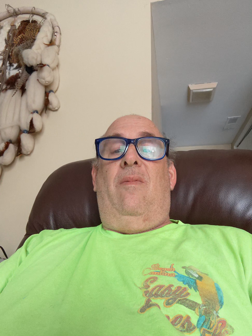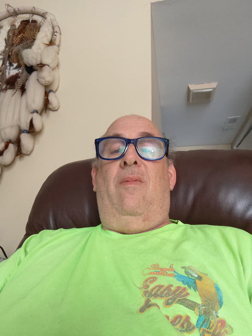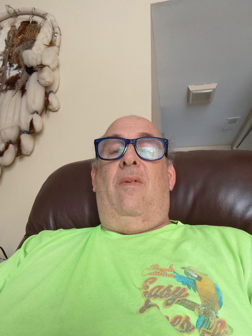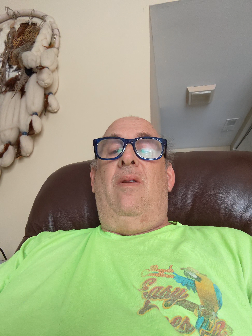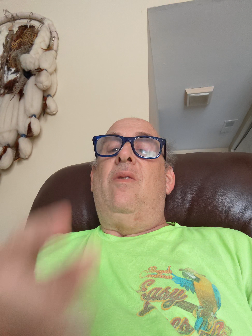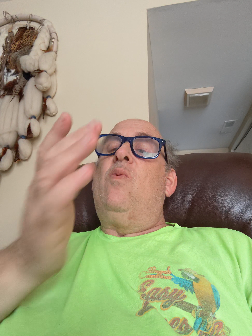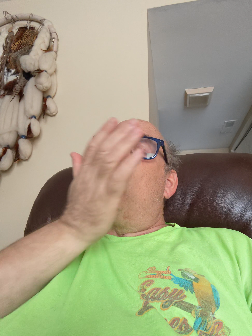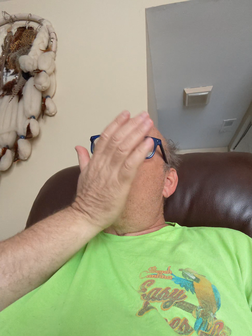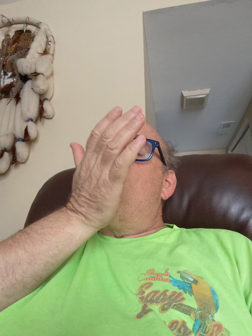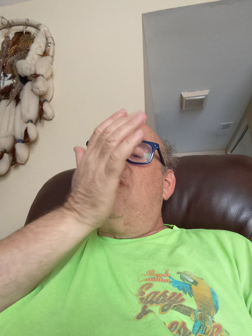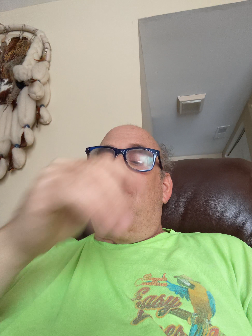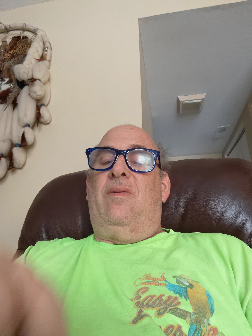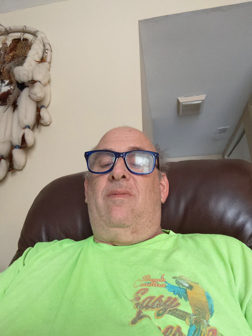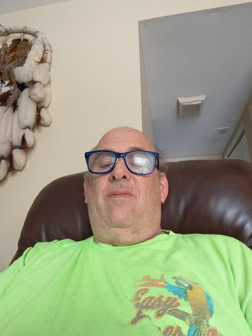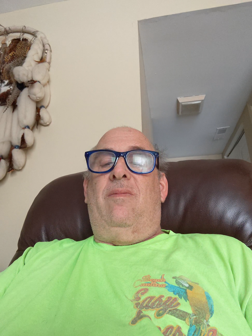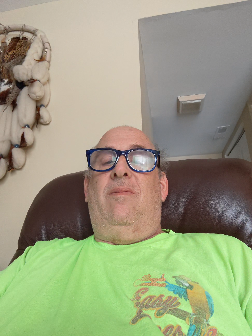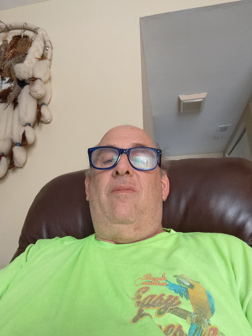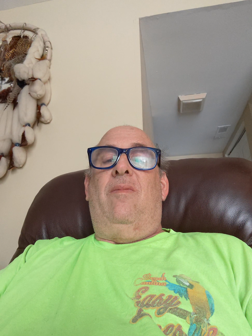grass